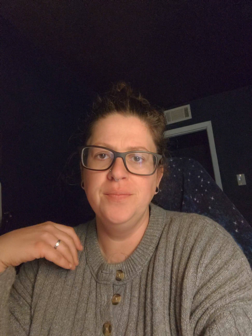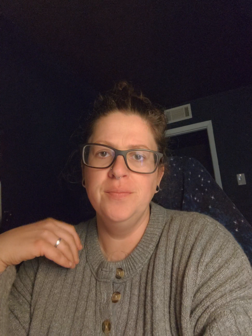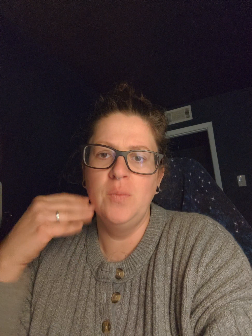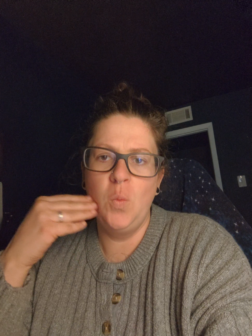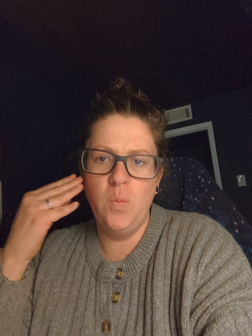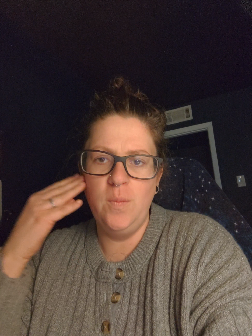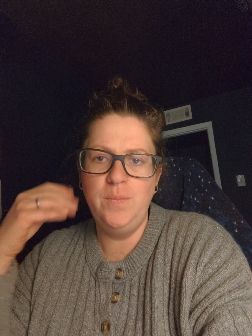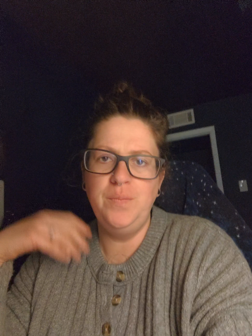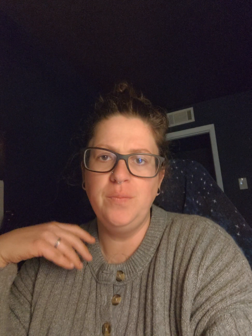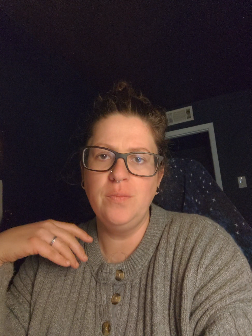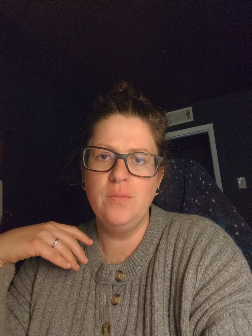home